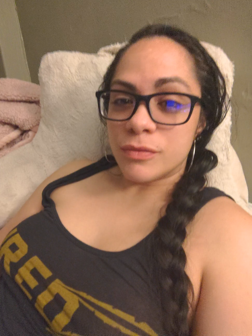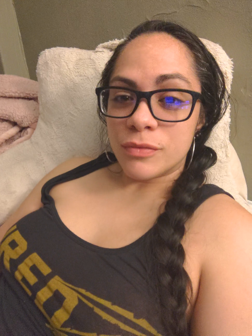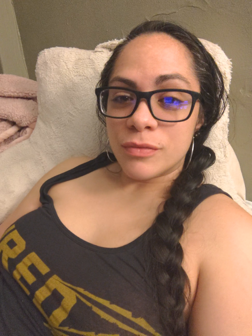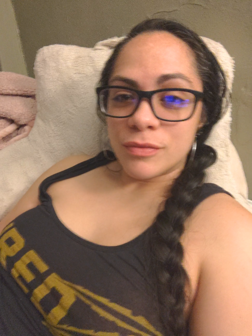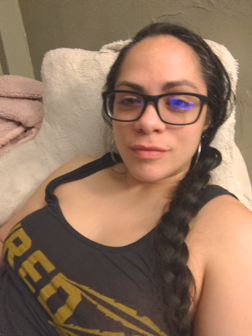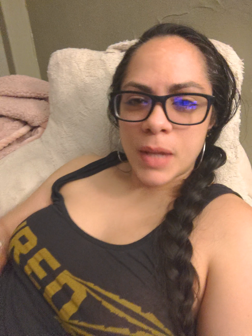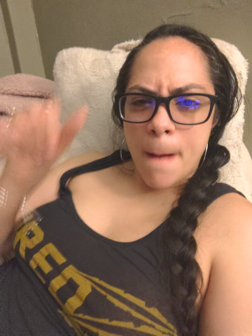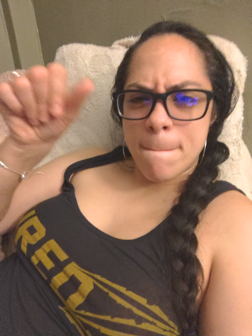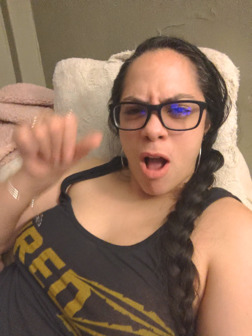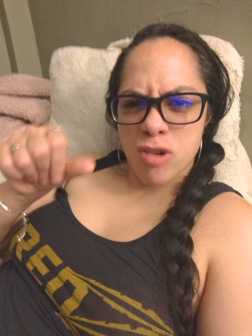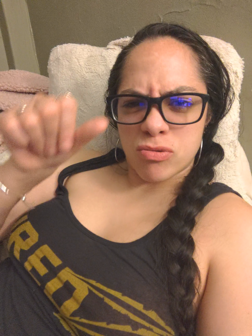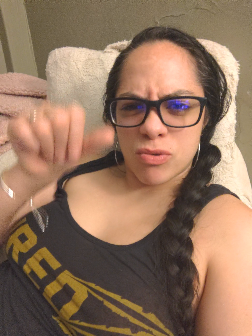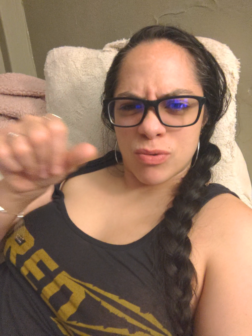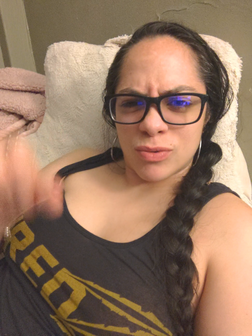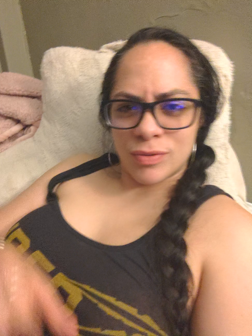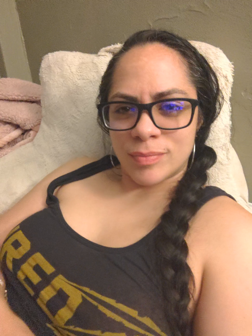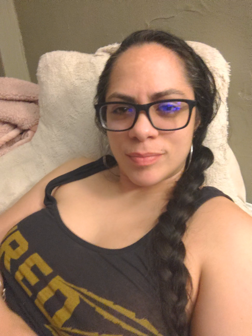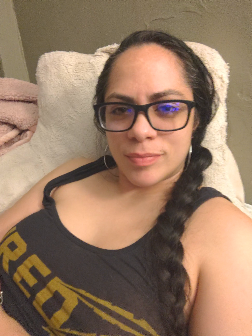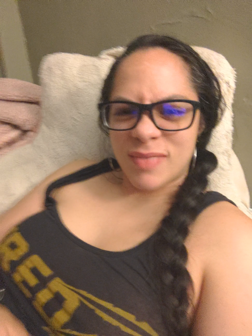puzzle